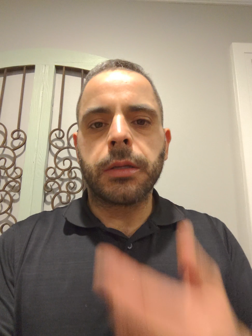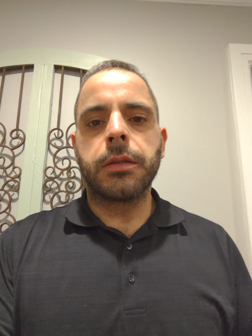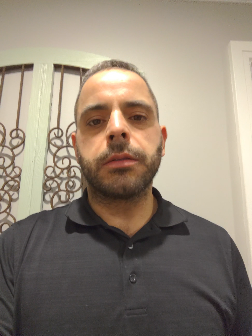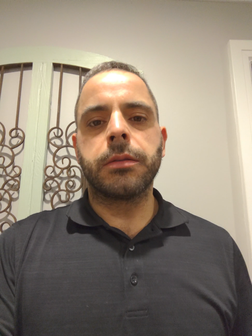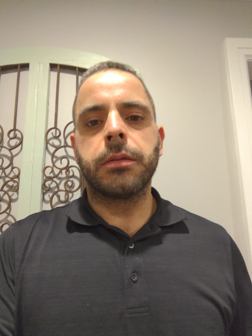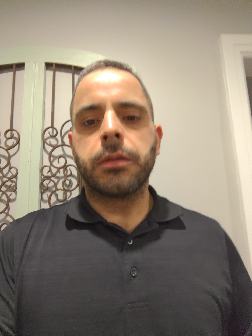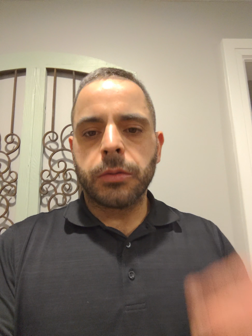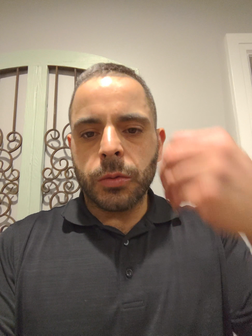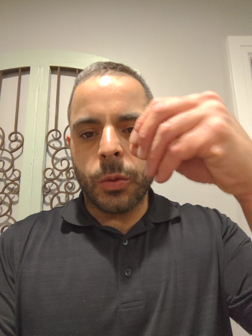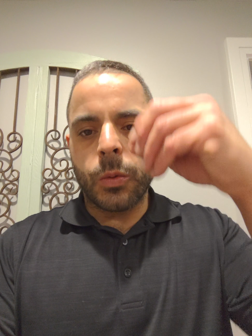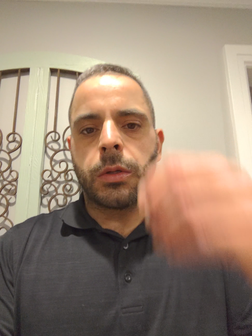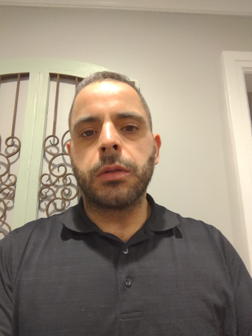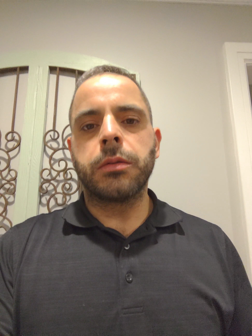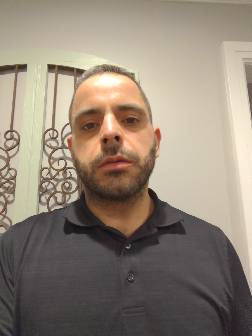store